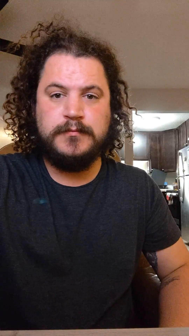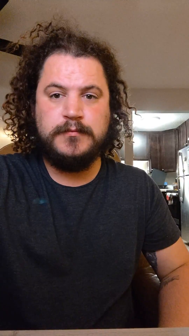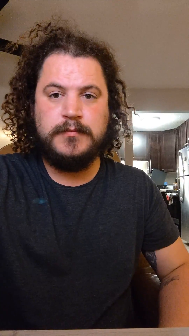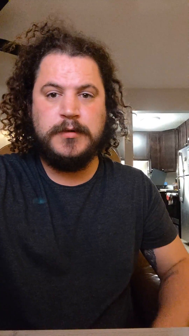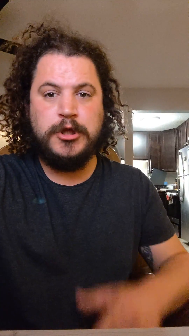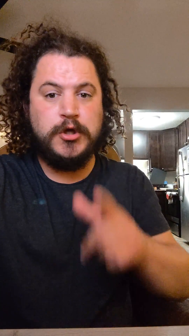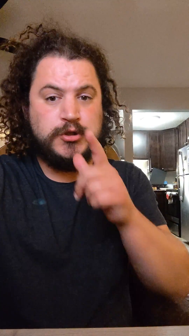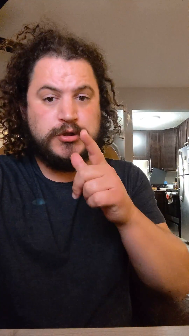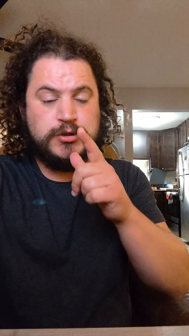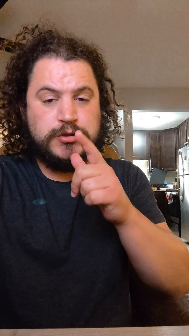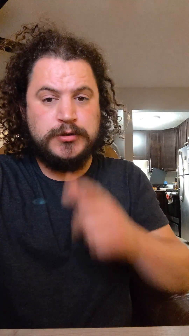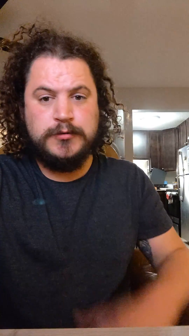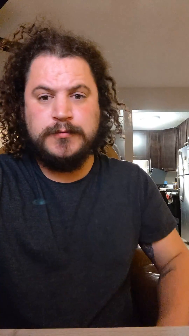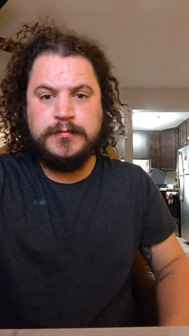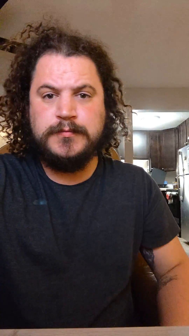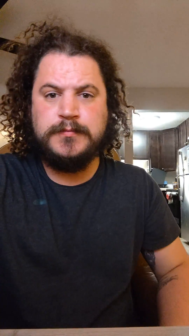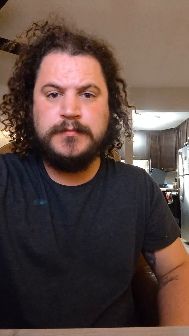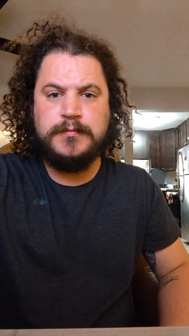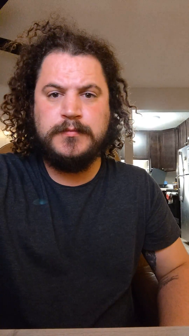lunch